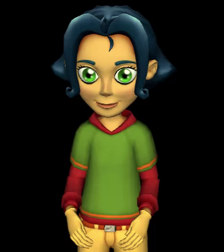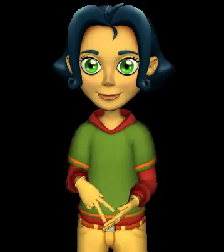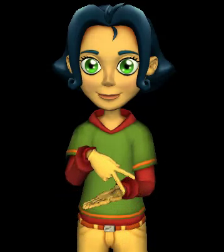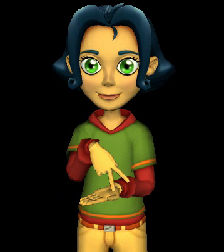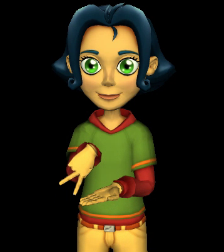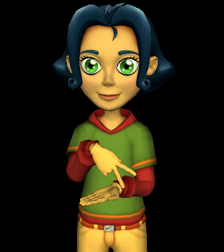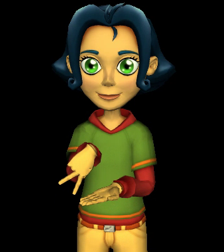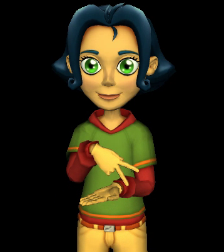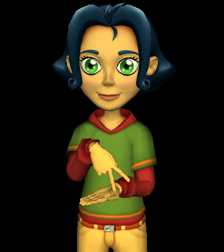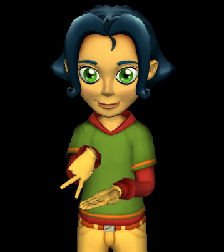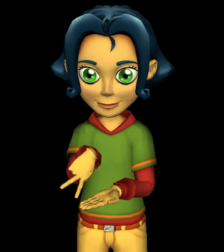رقص